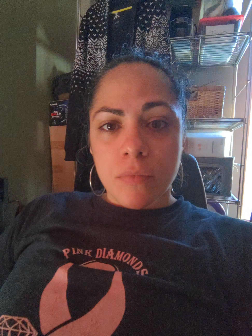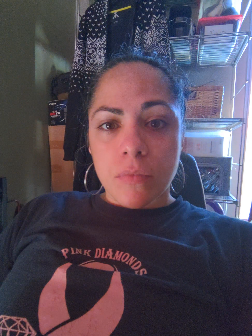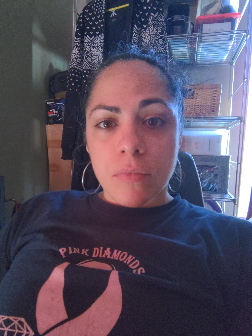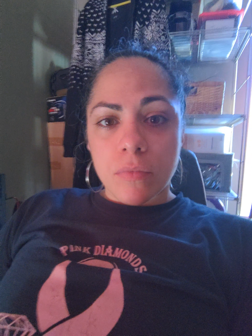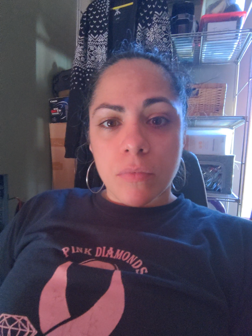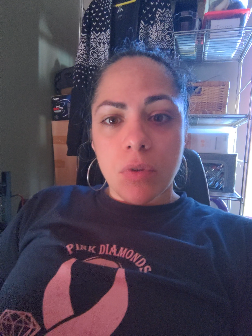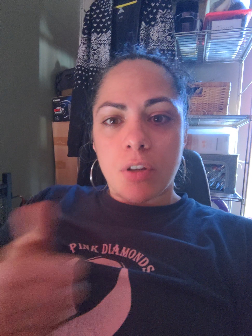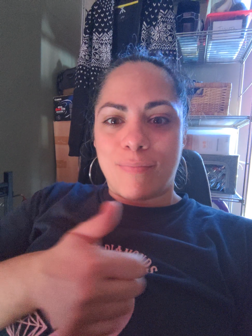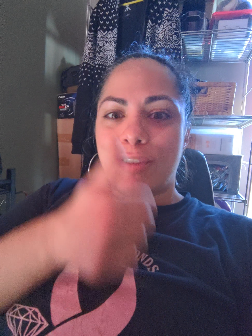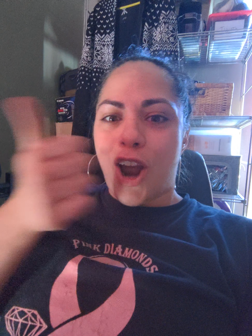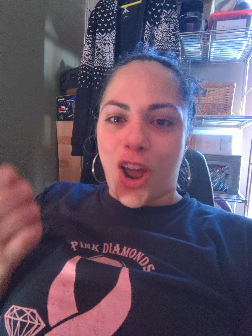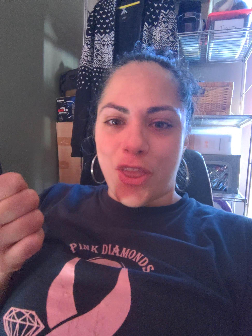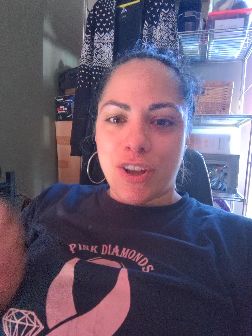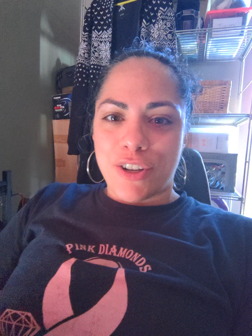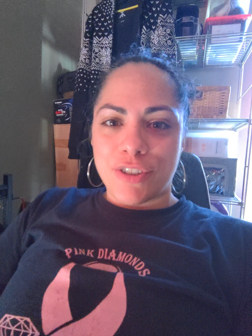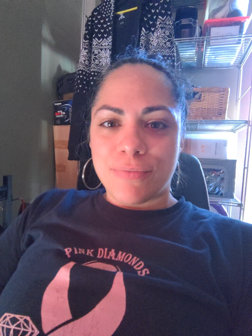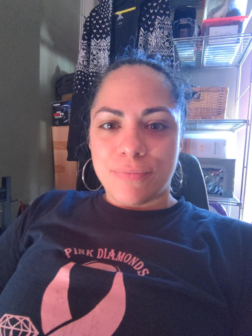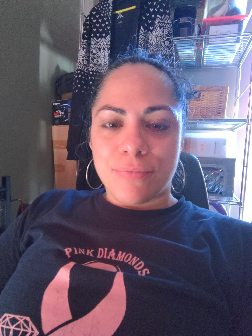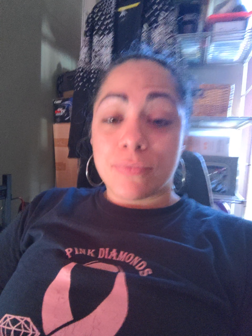another